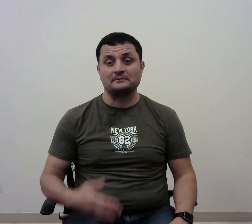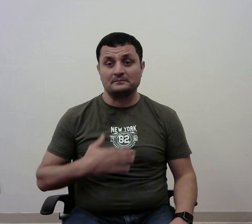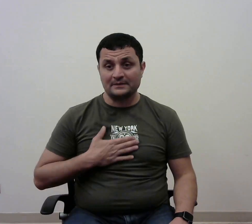mən